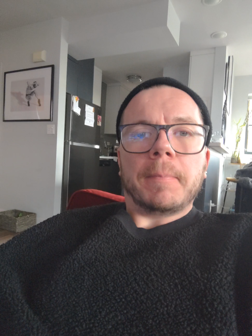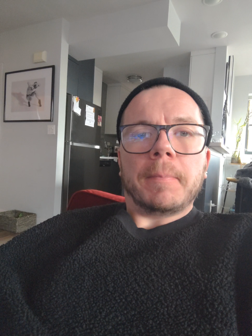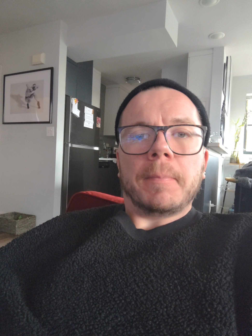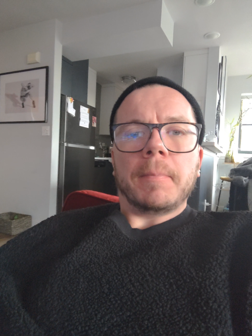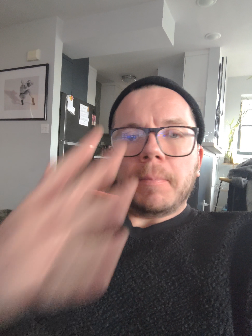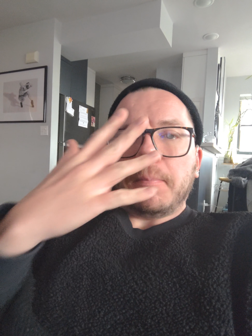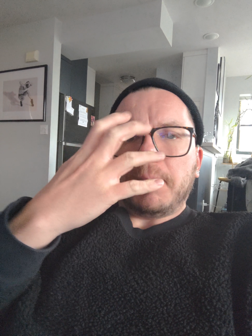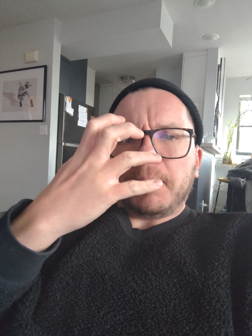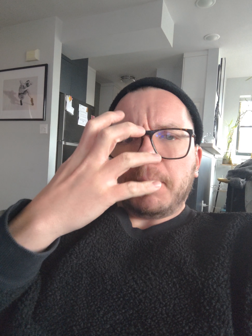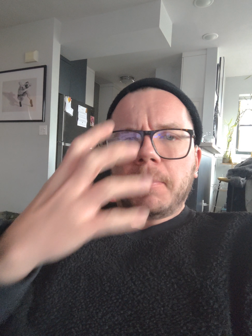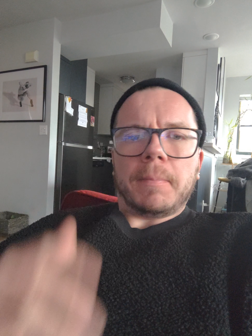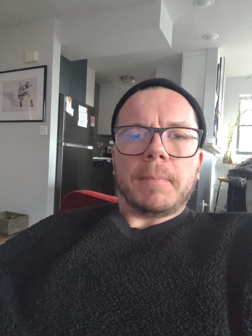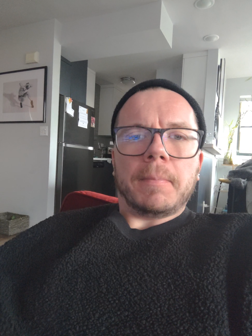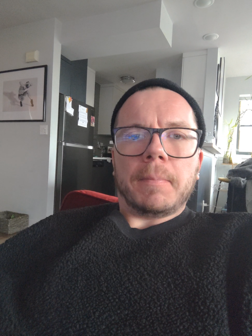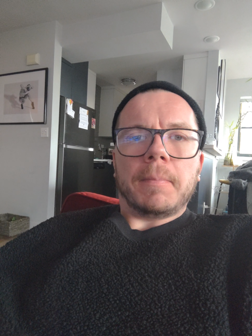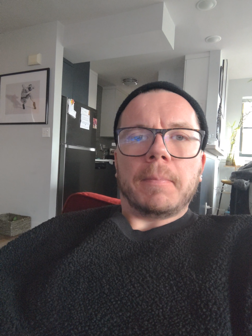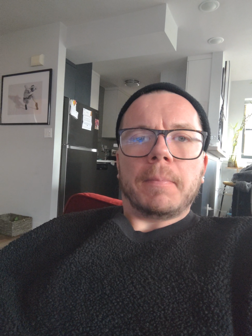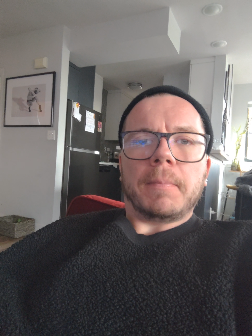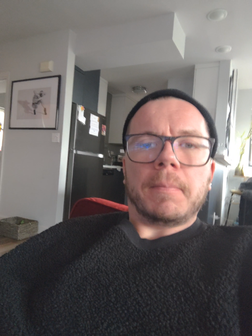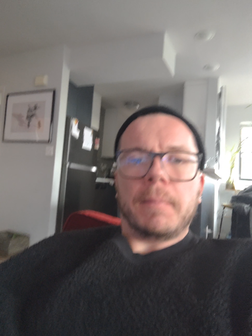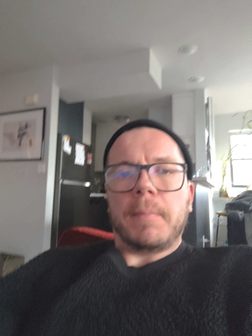mad